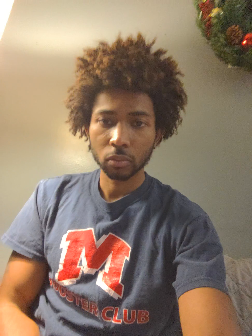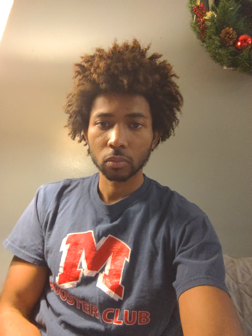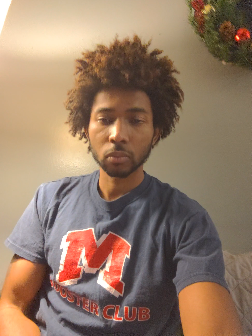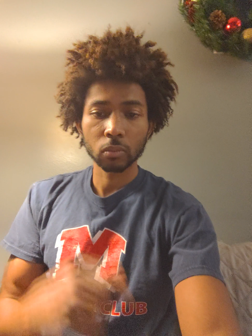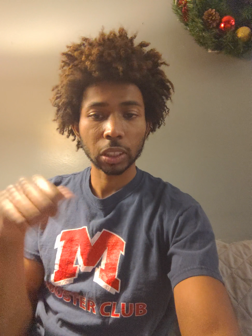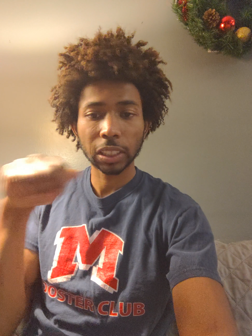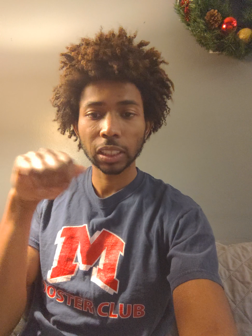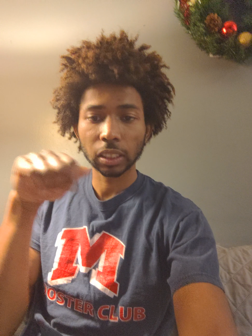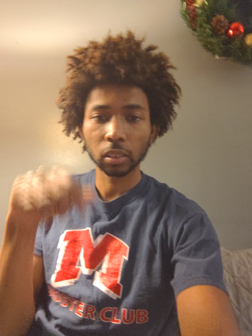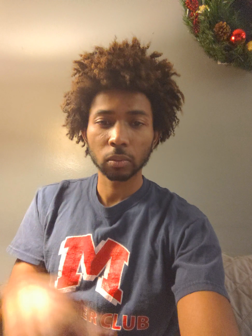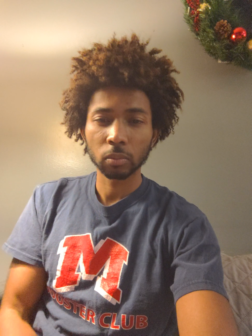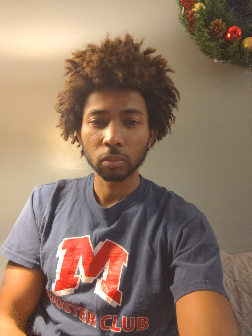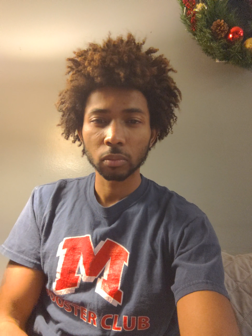toothbrush